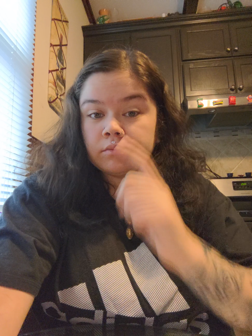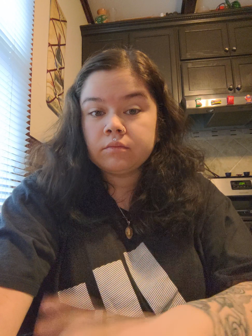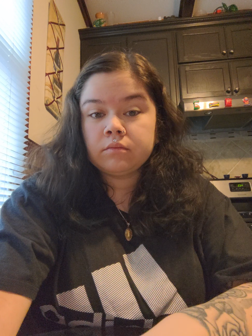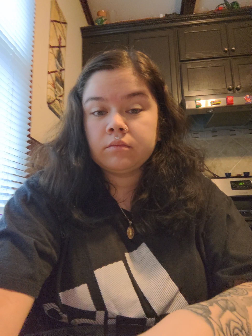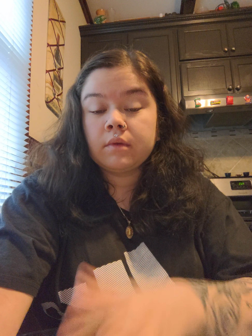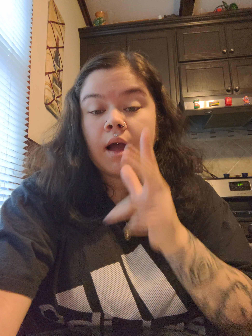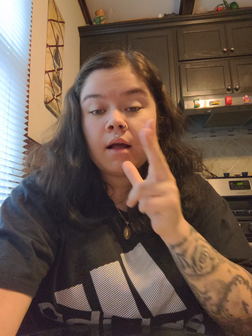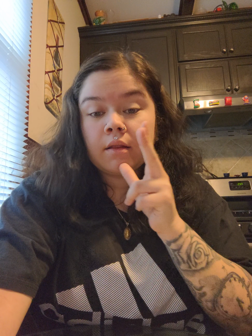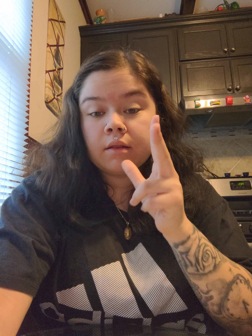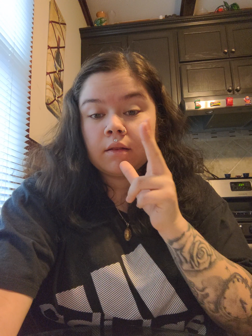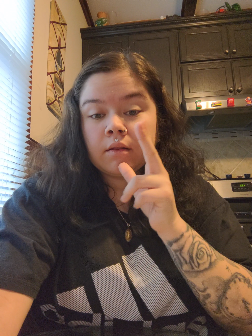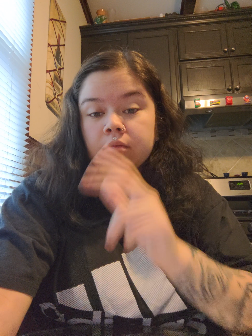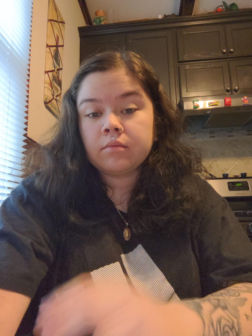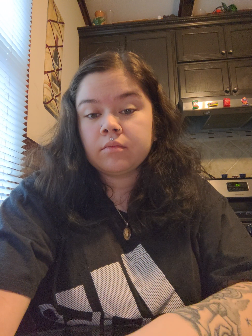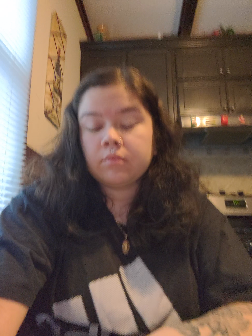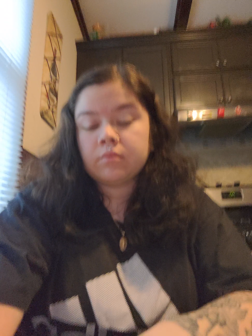hen